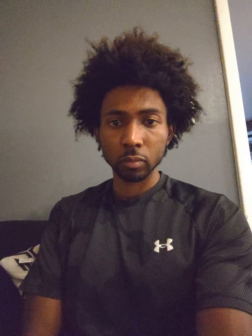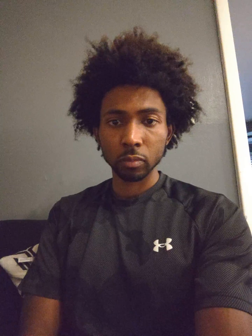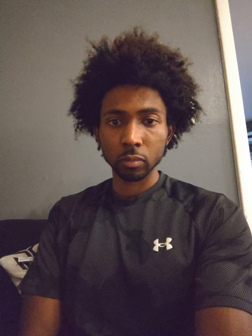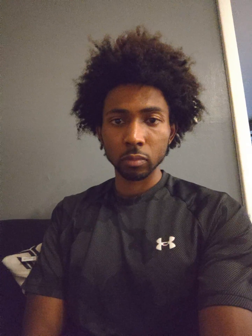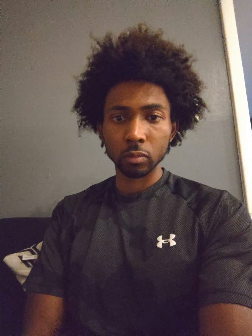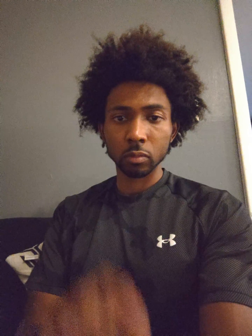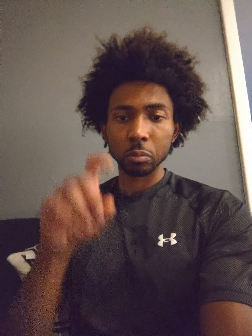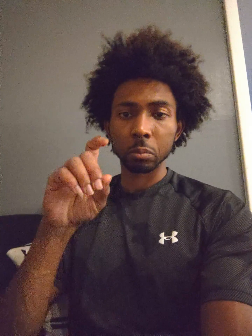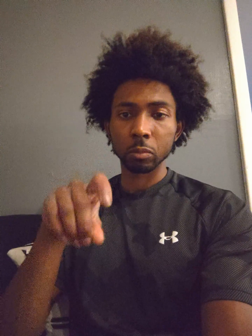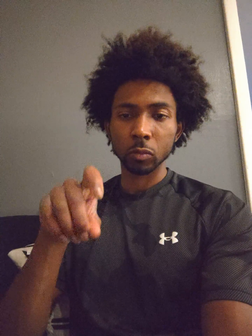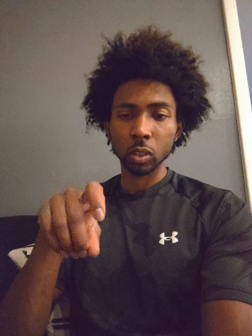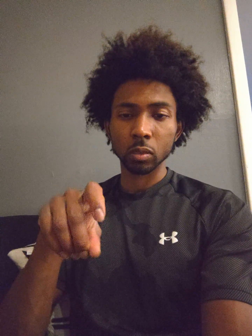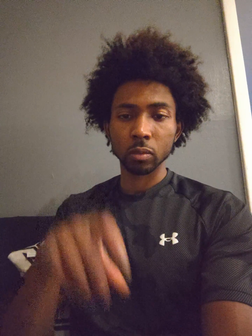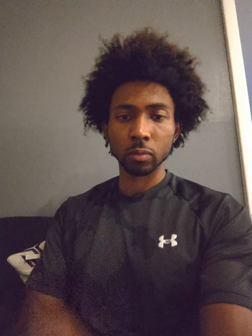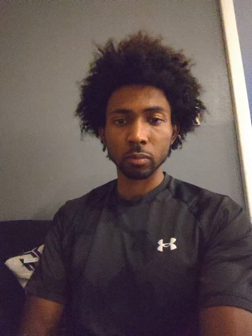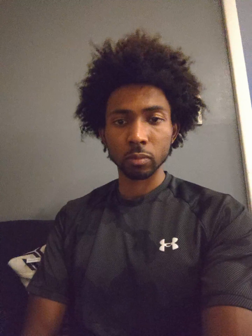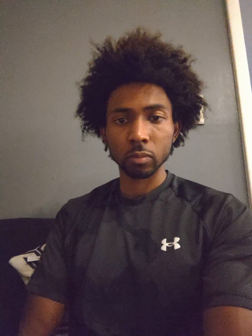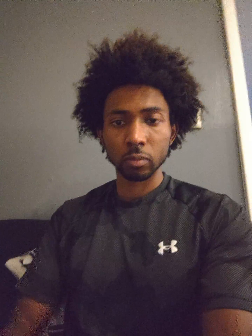should